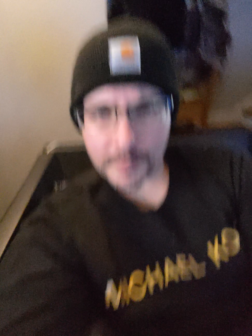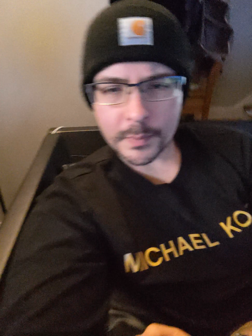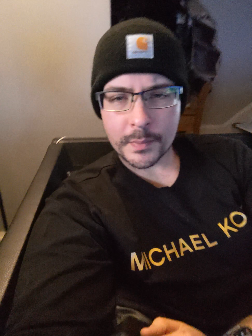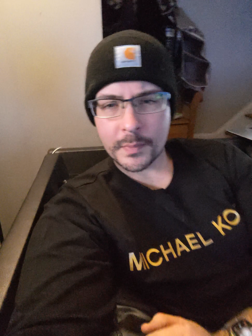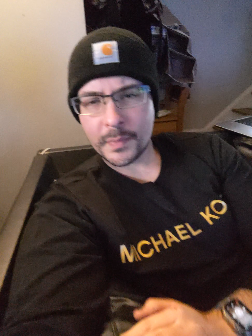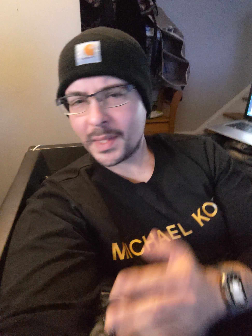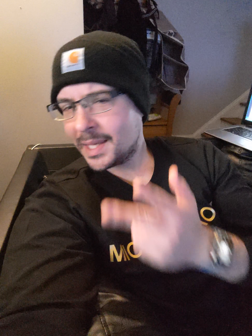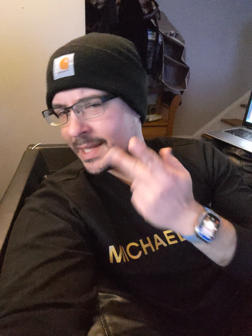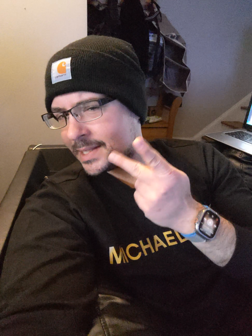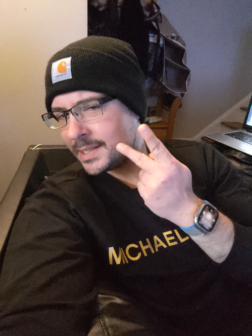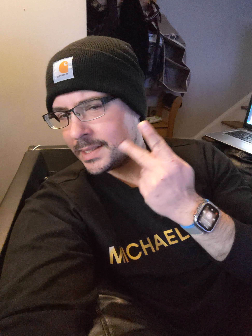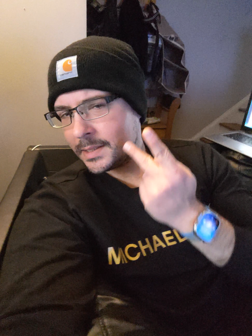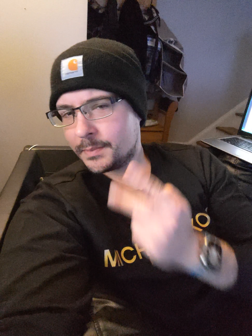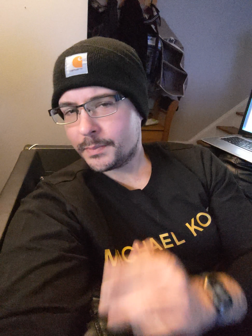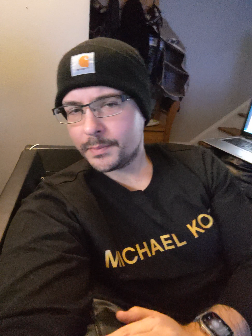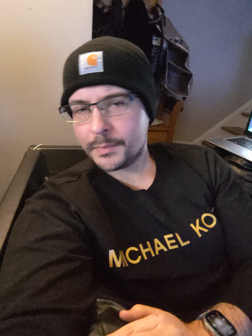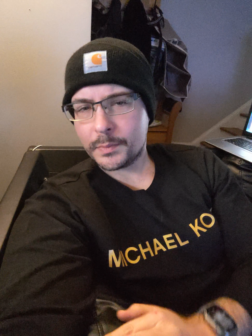kitty